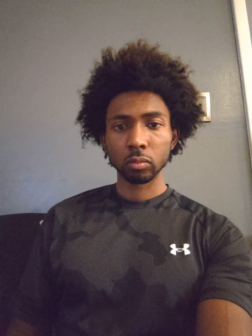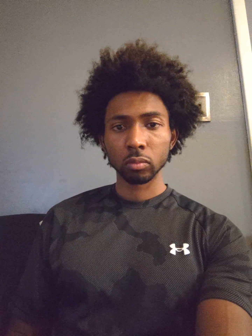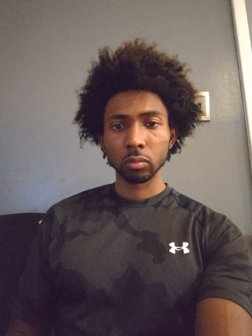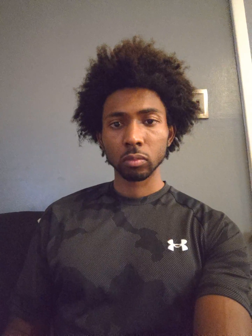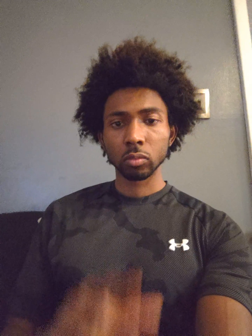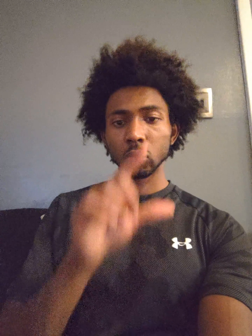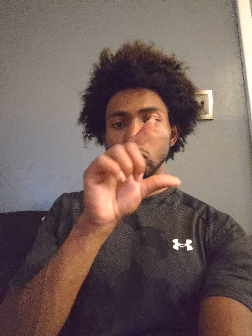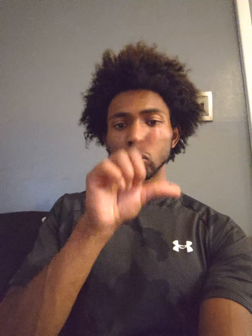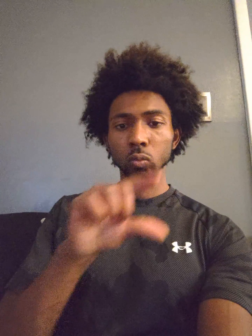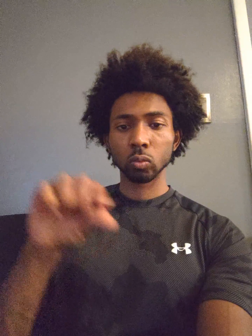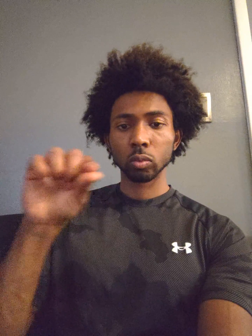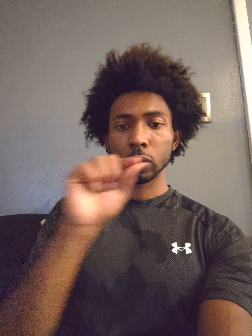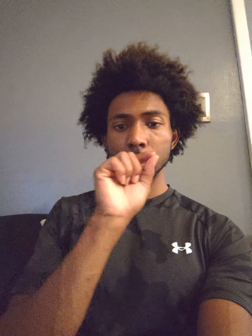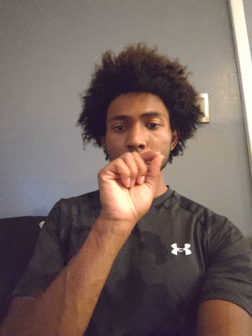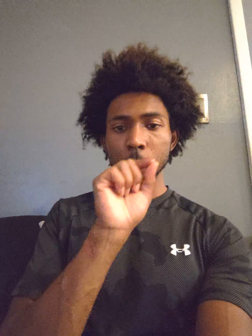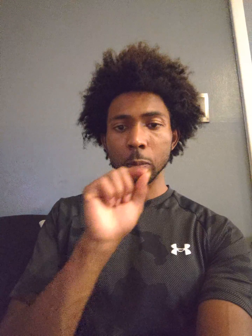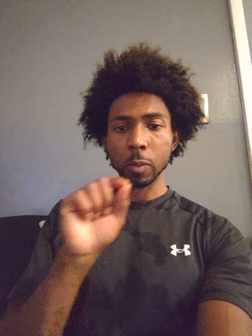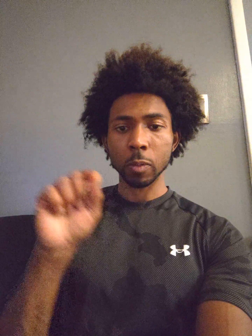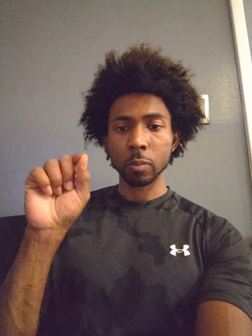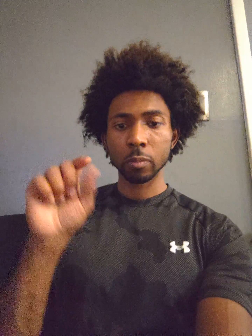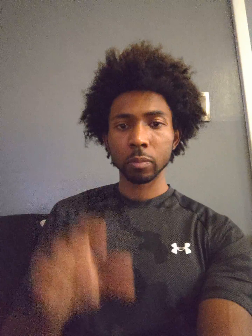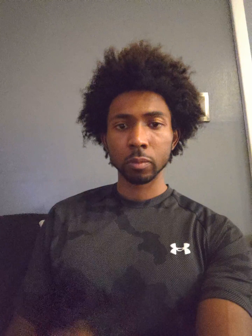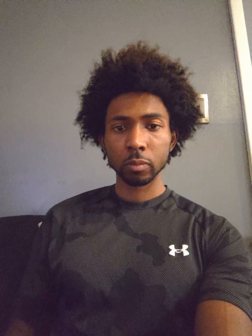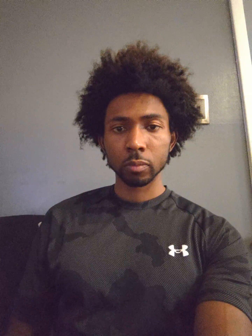peas